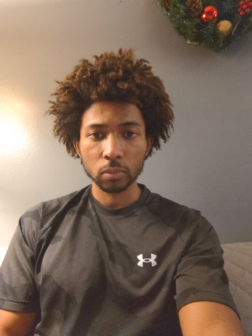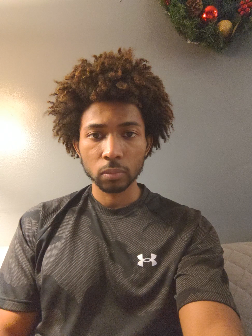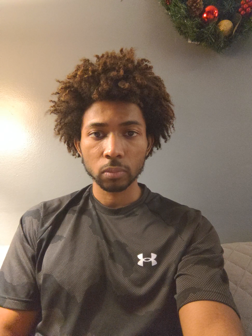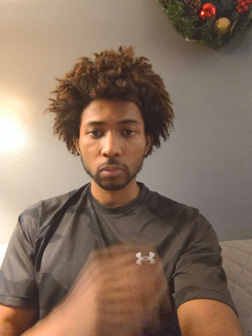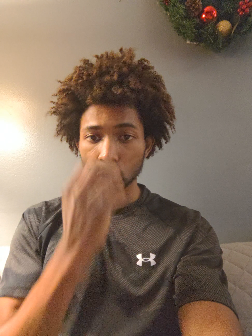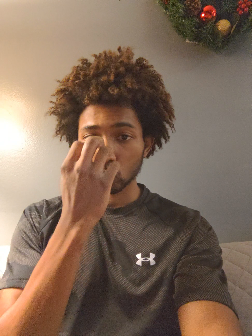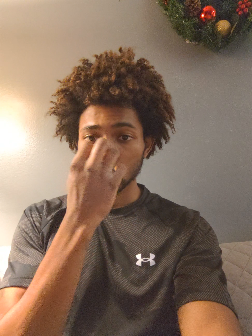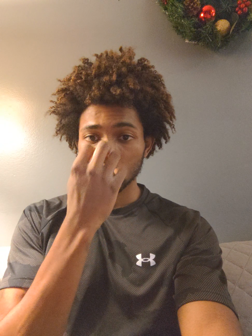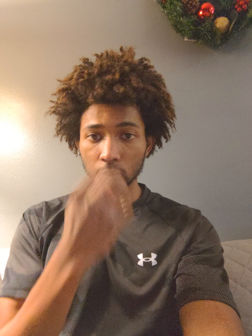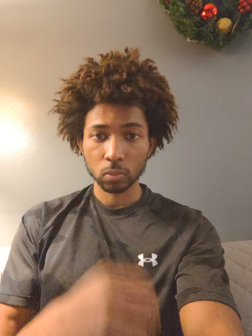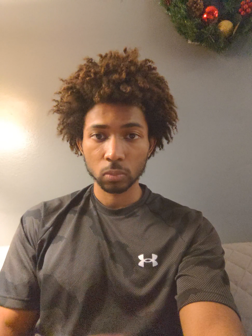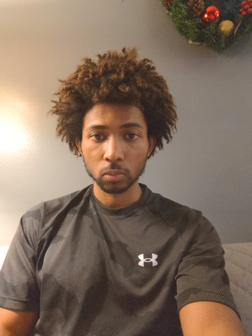clown